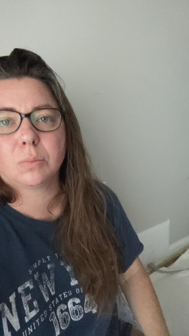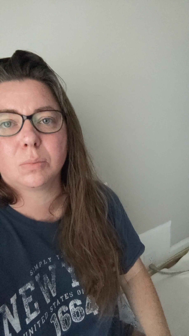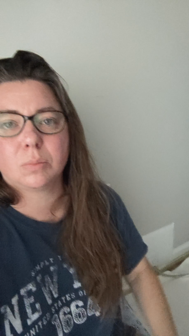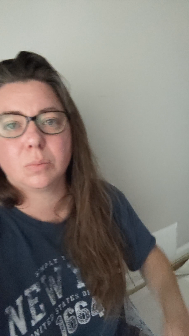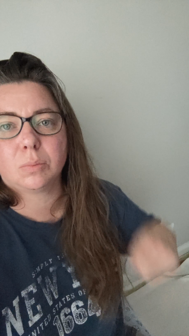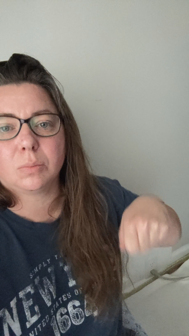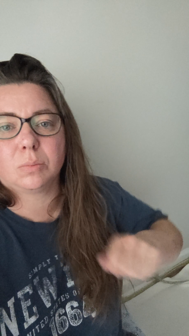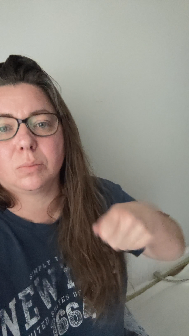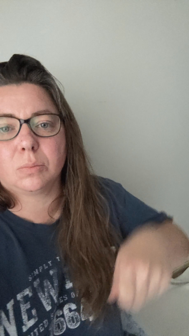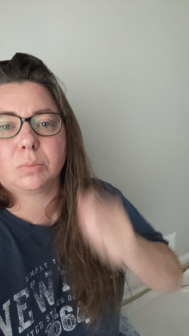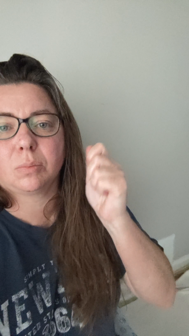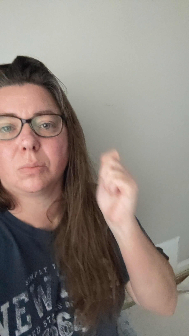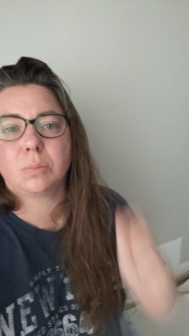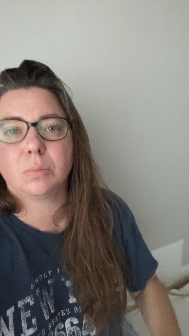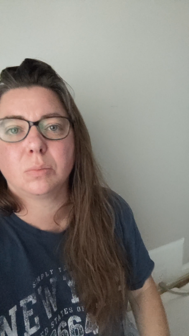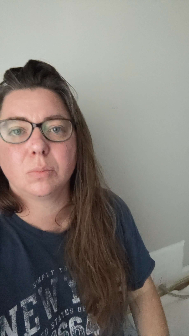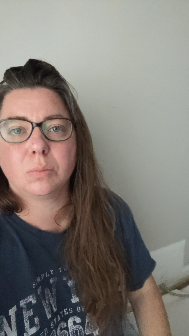shovel